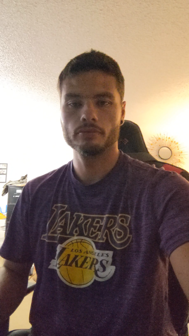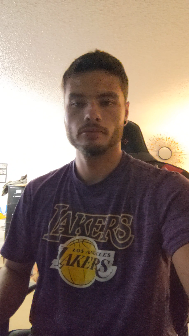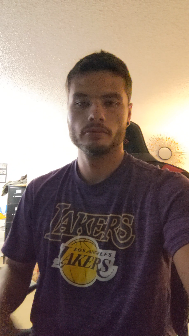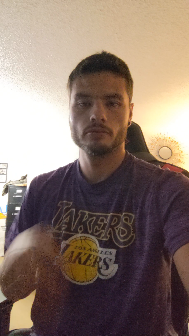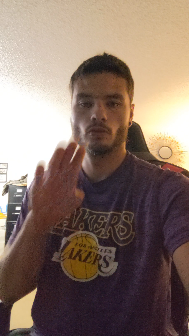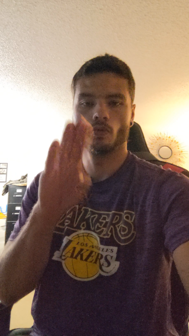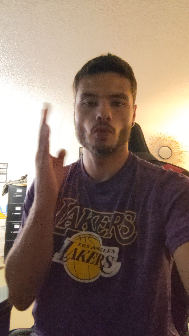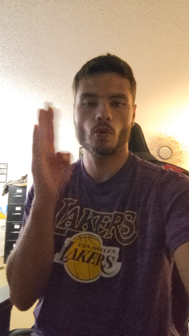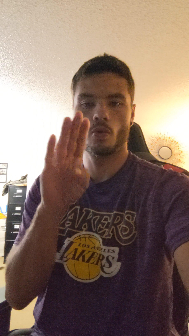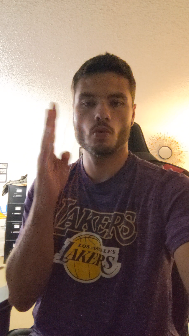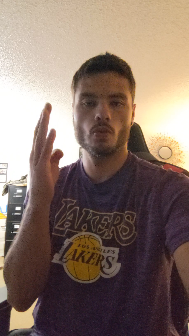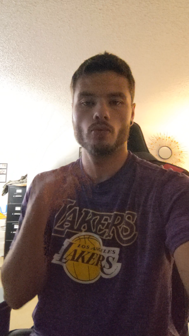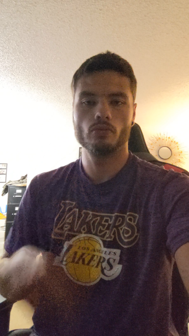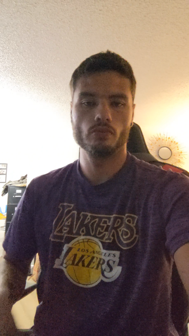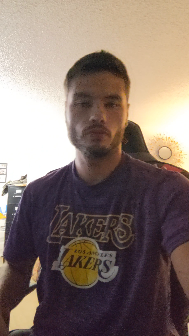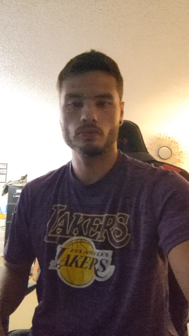door